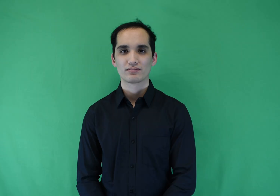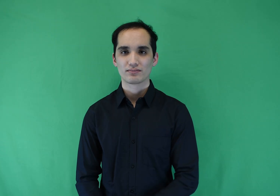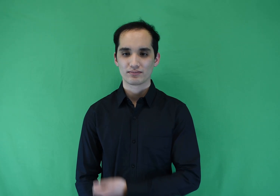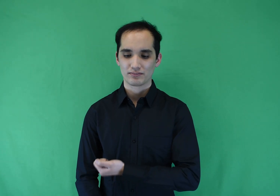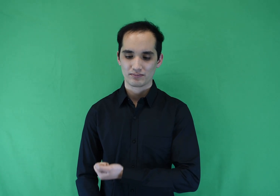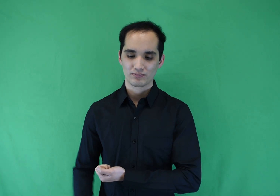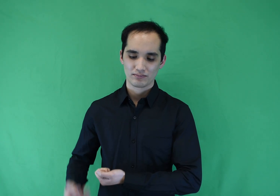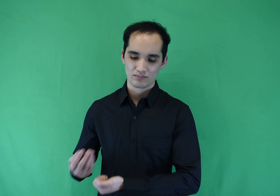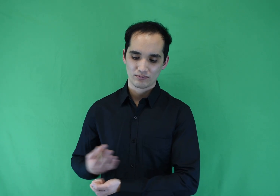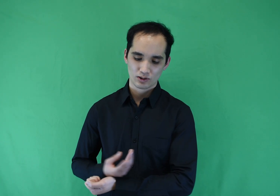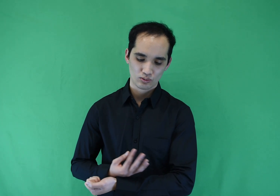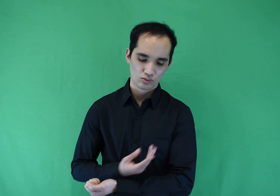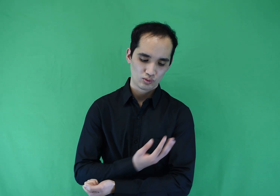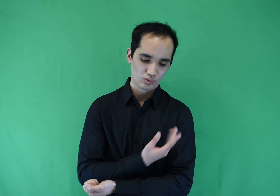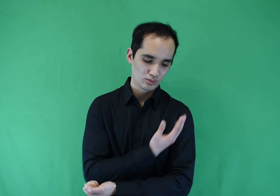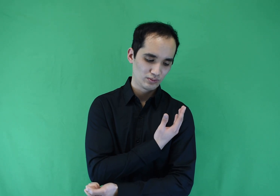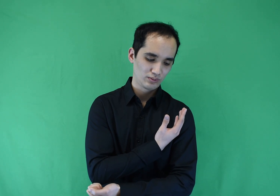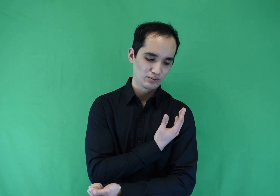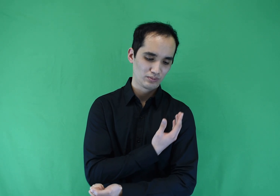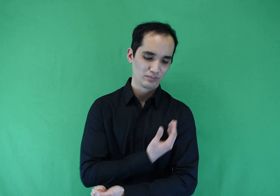deslizar en cuerpo